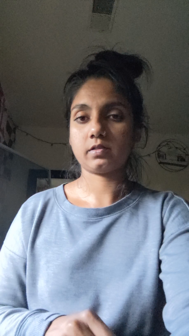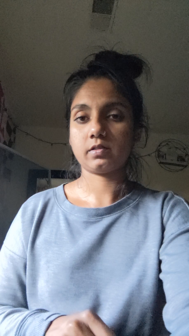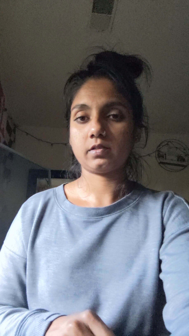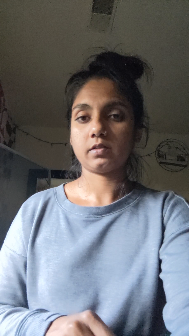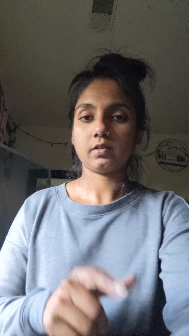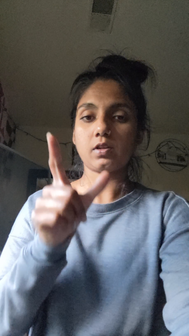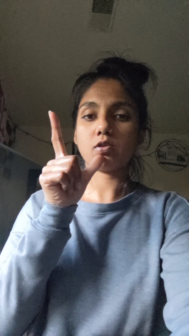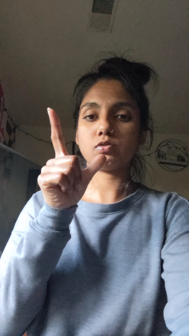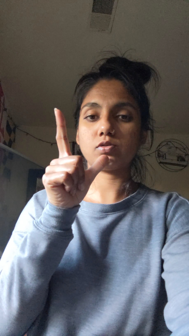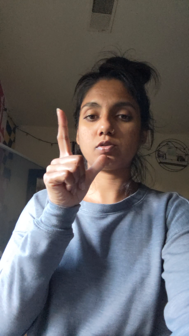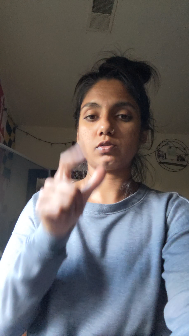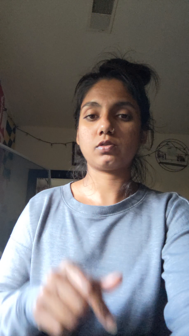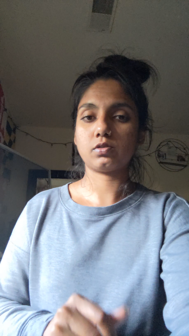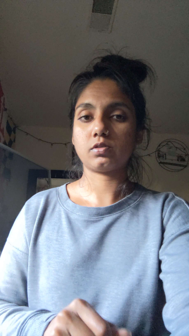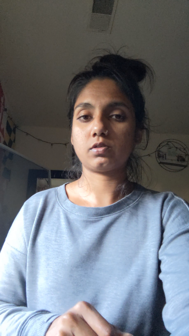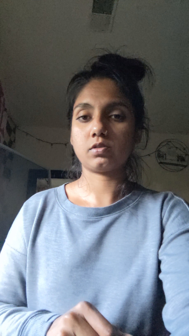lunch